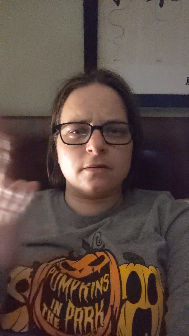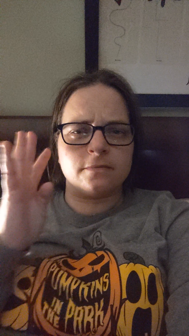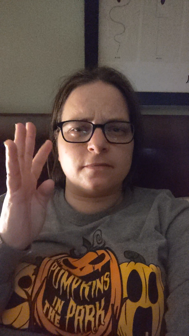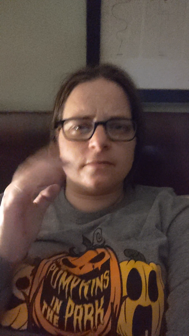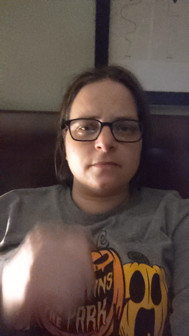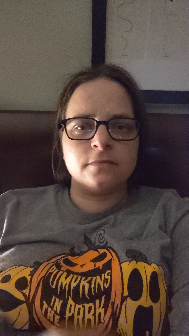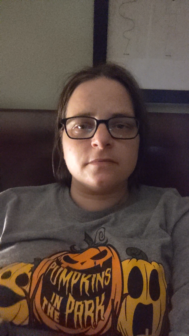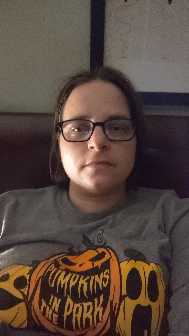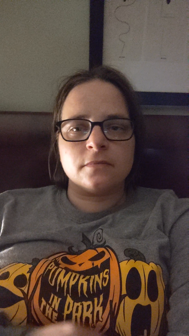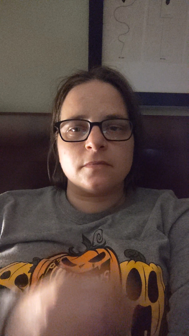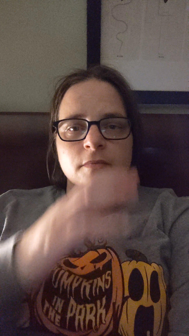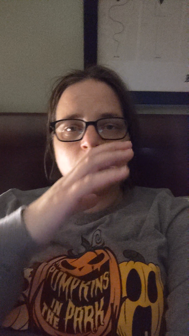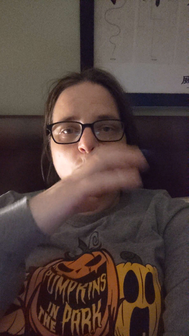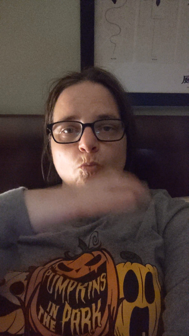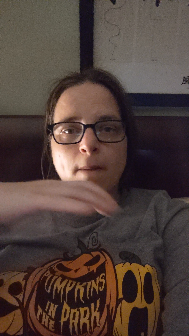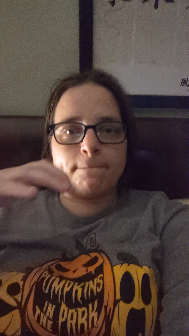grapes